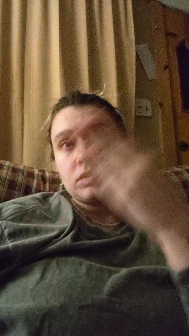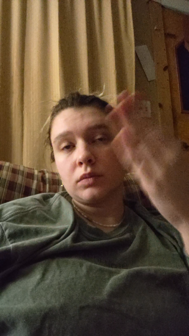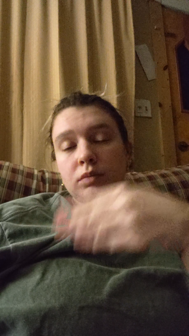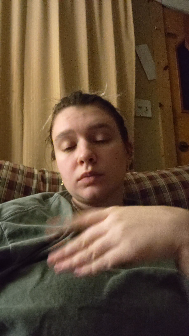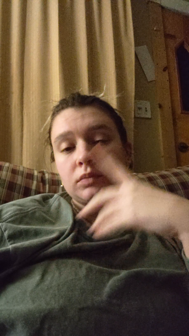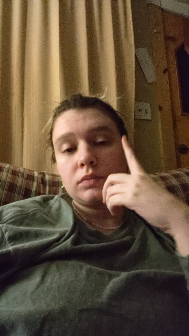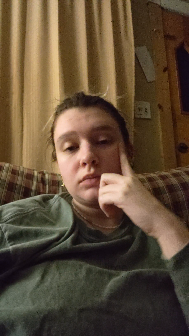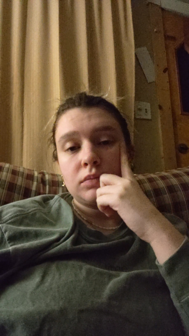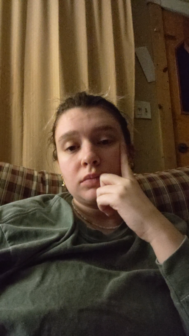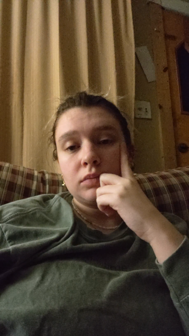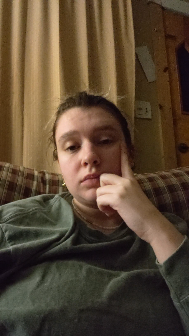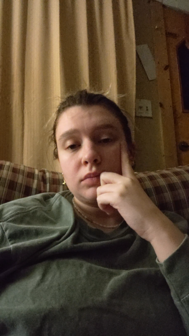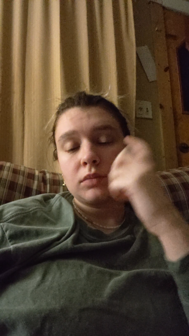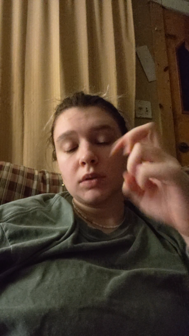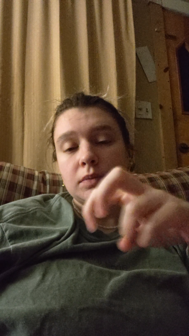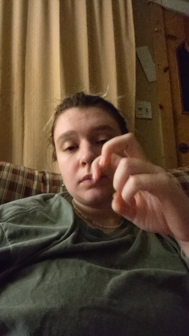potato